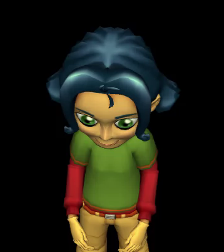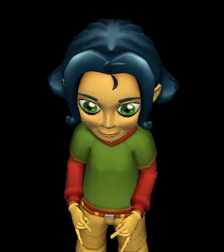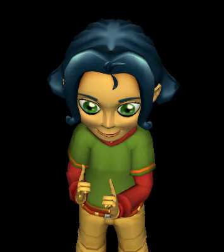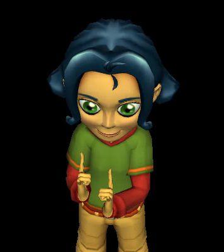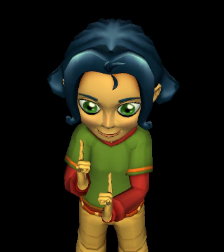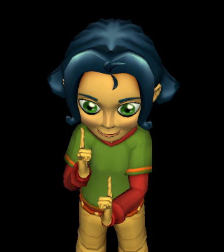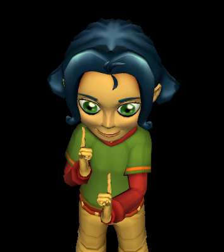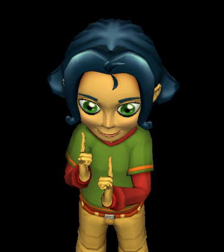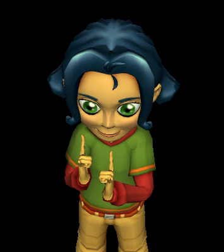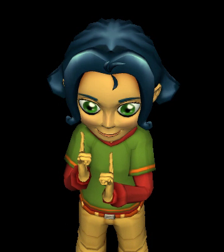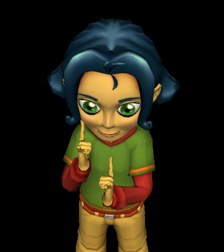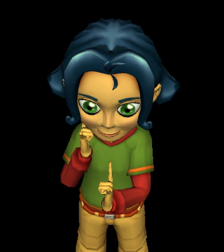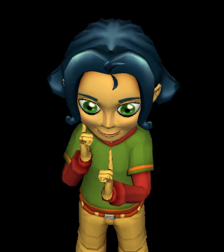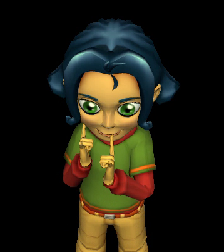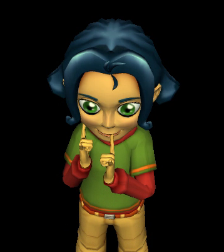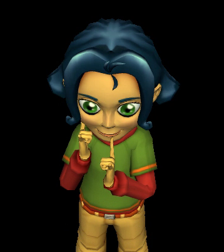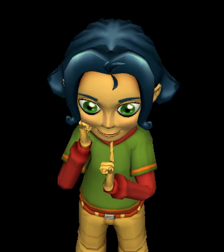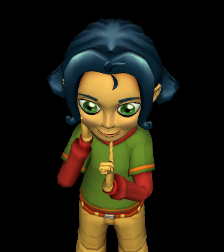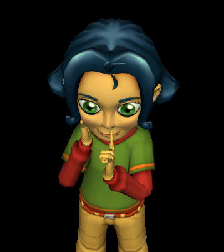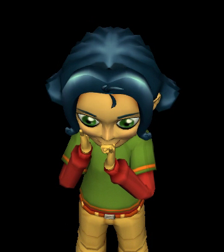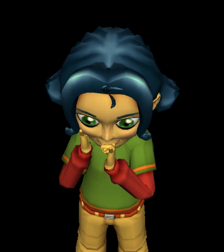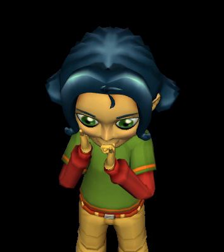قصة